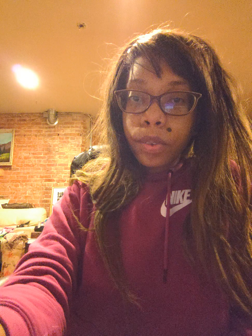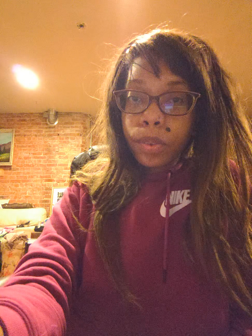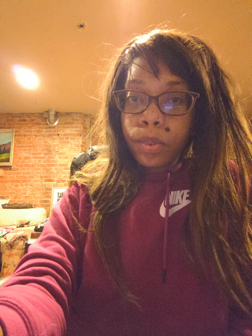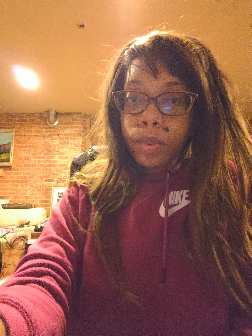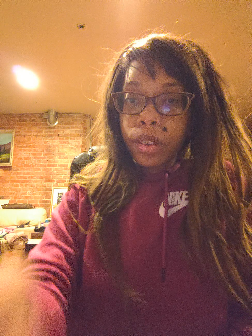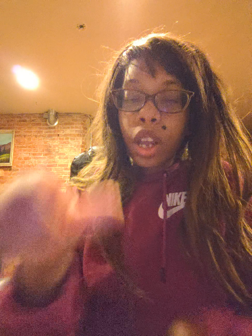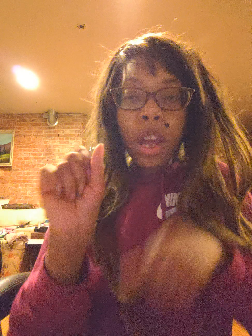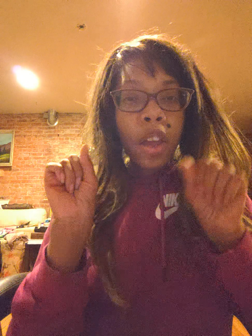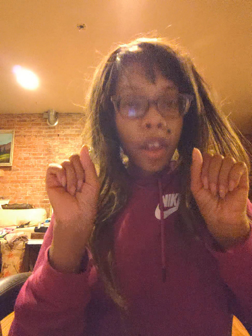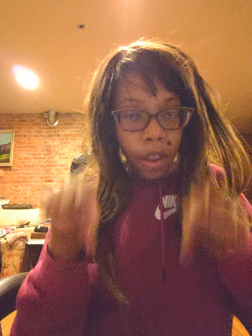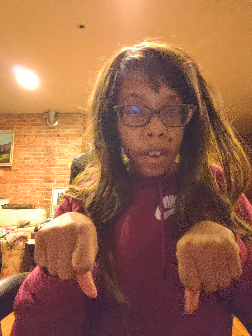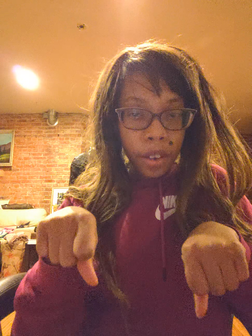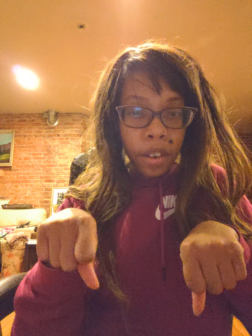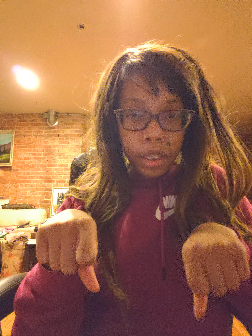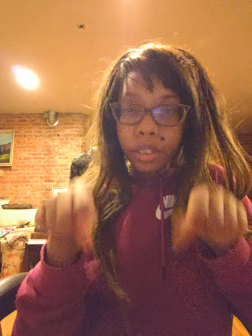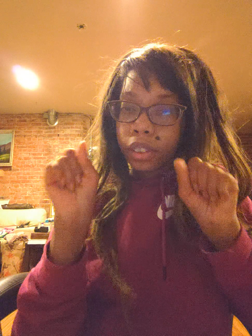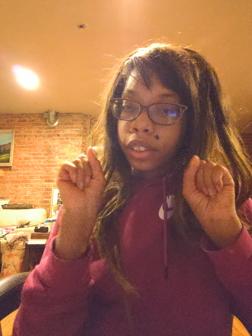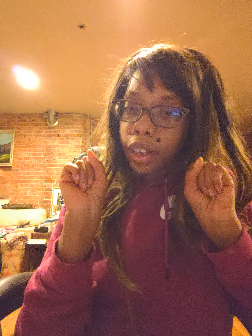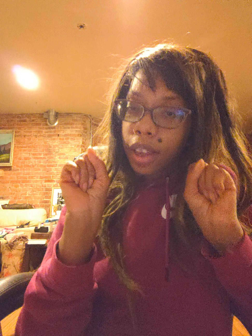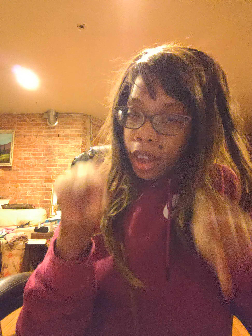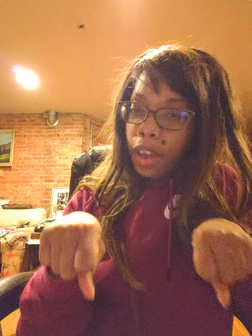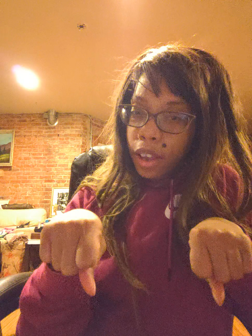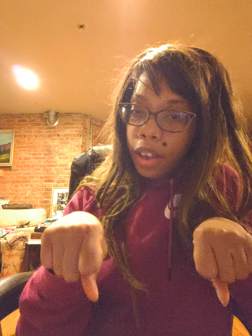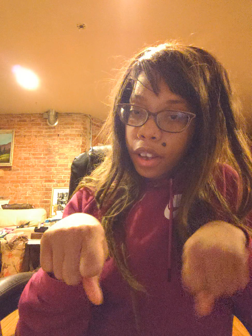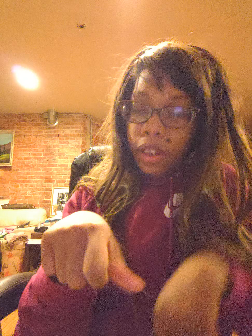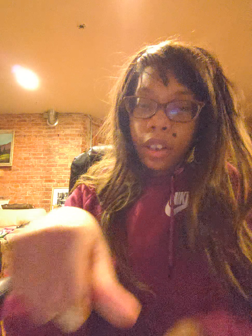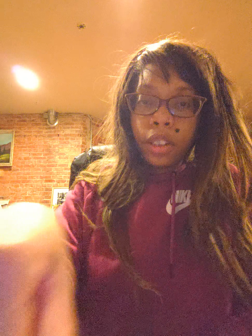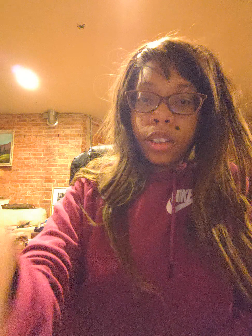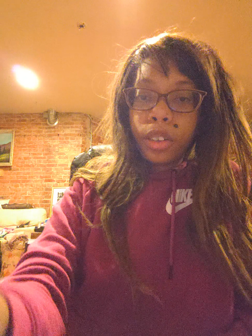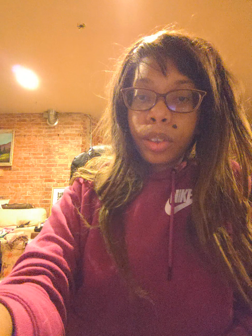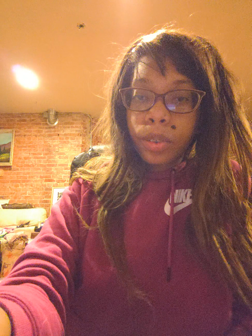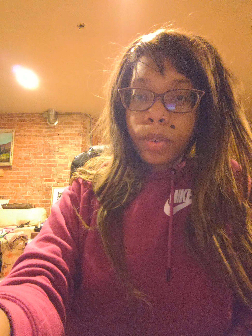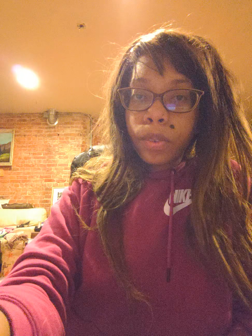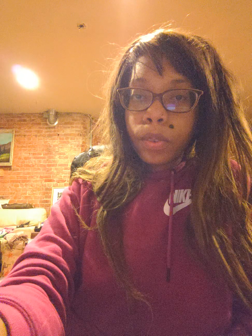can